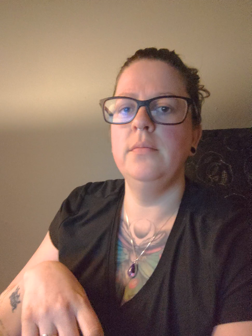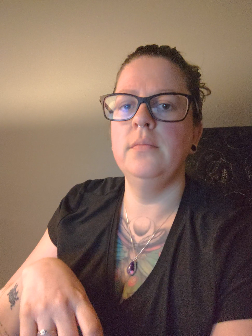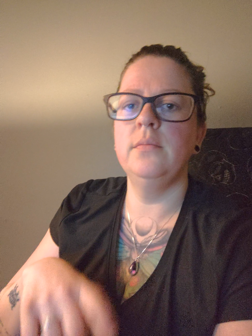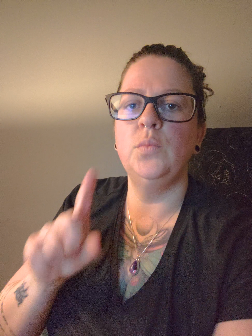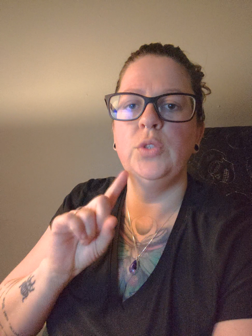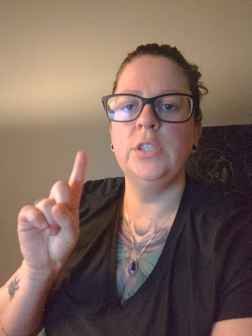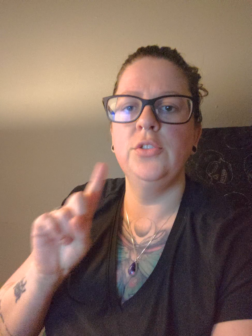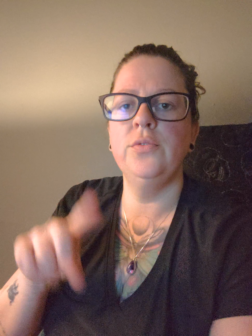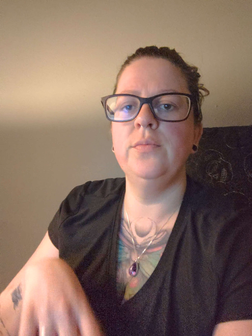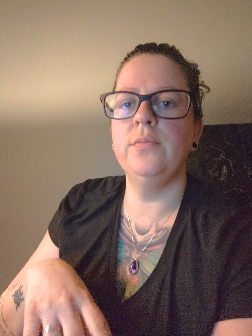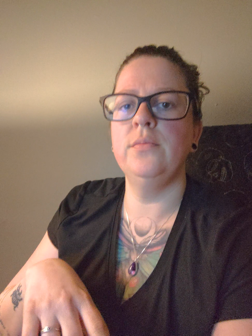where